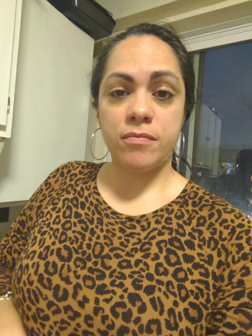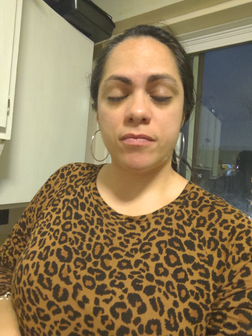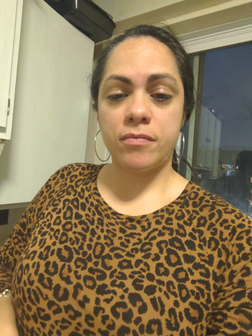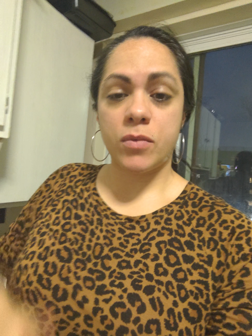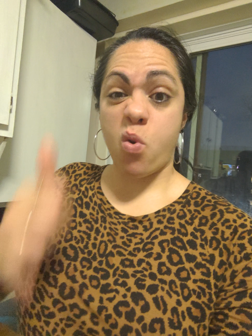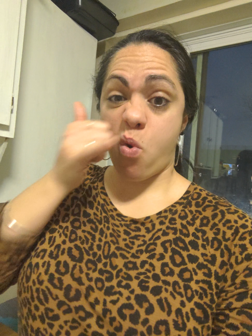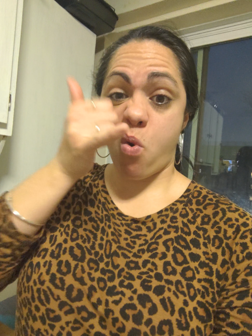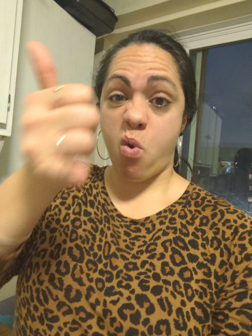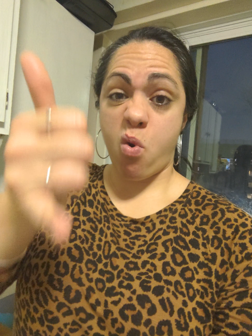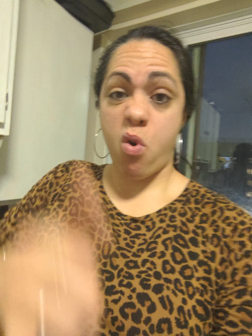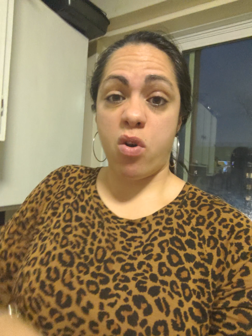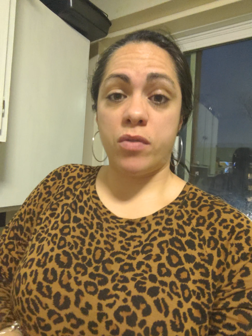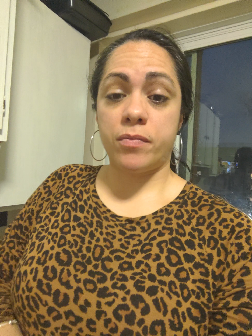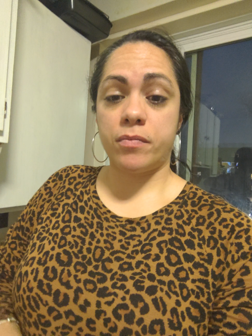call on the phone